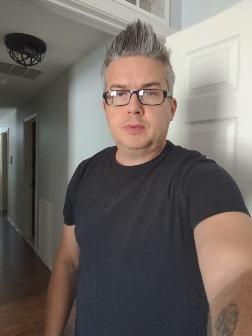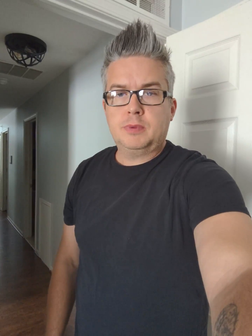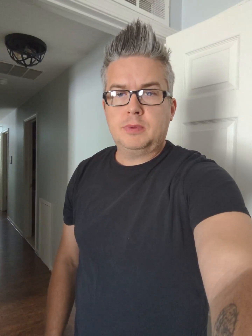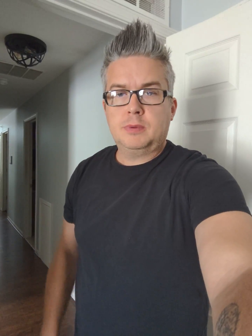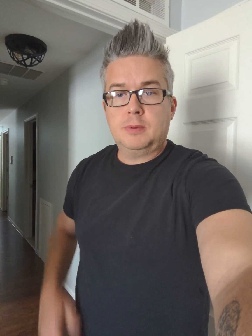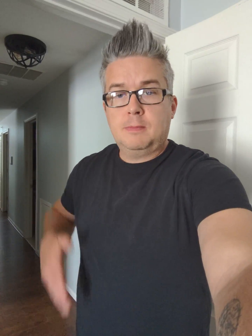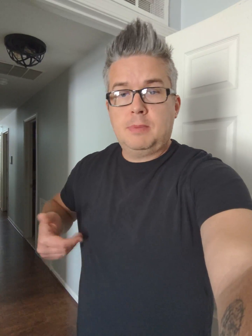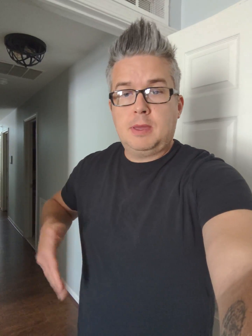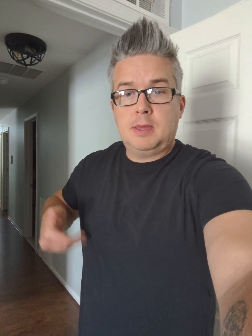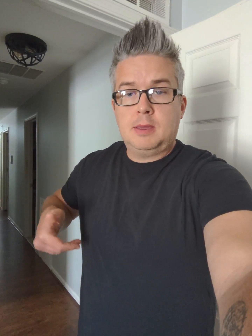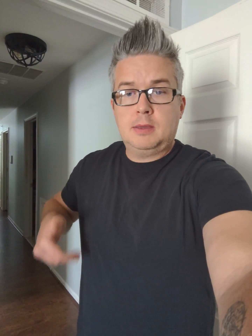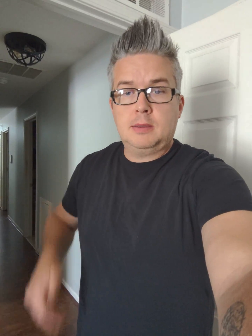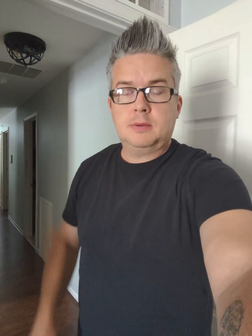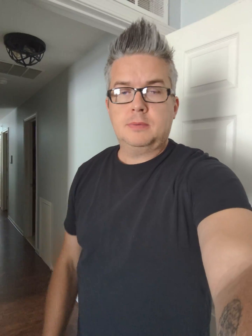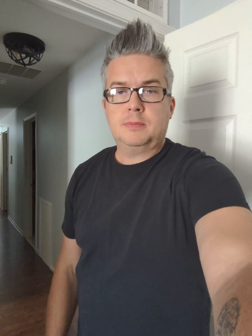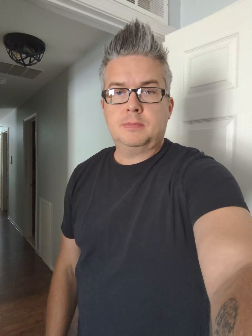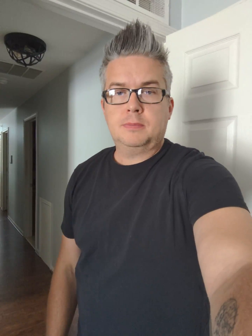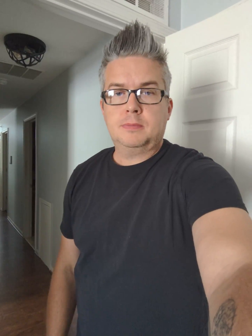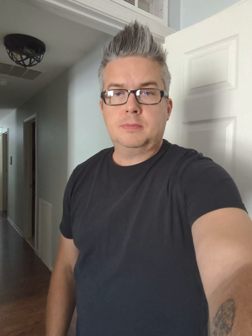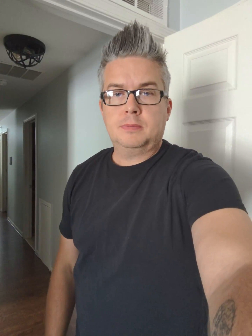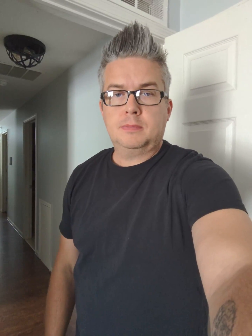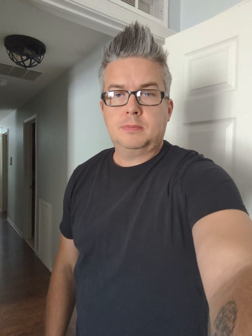pants